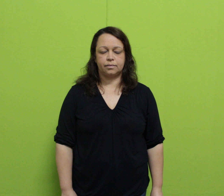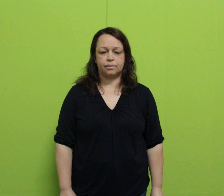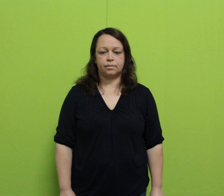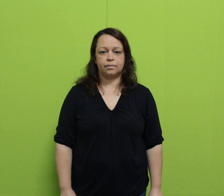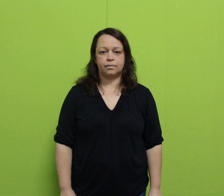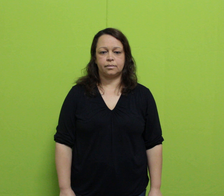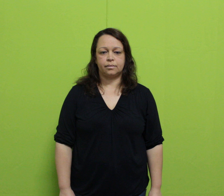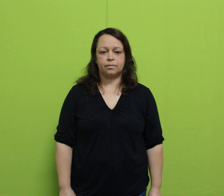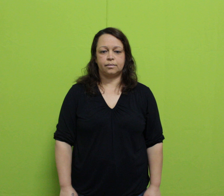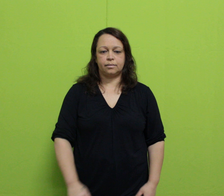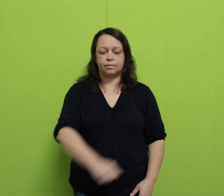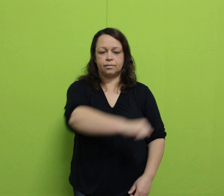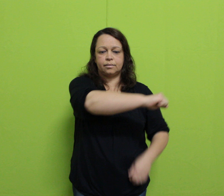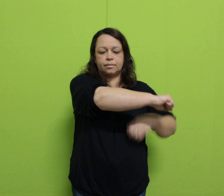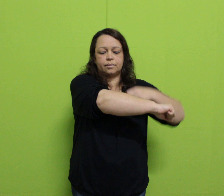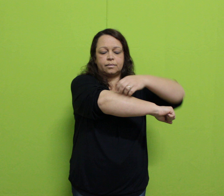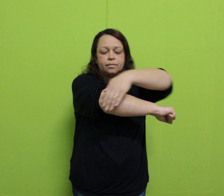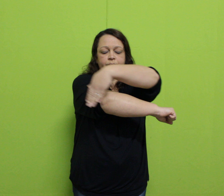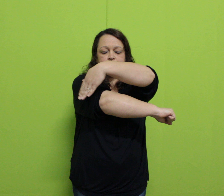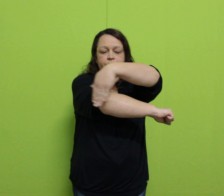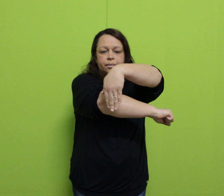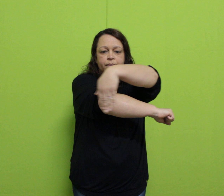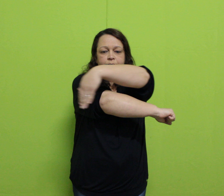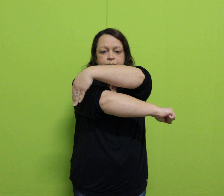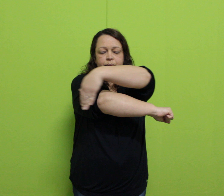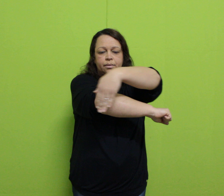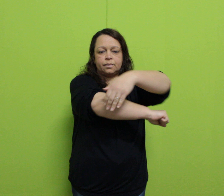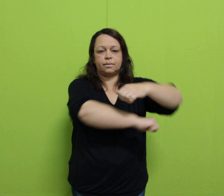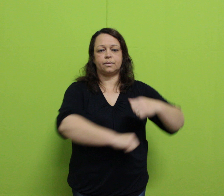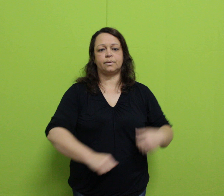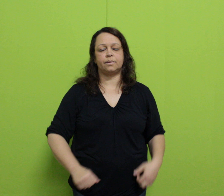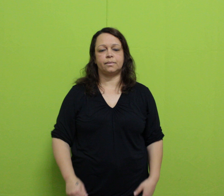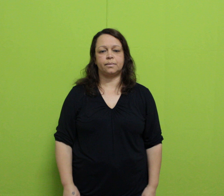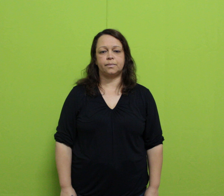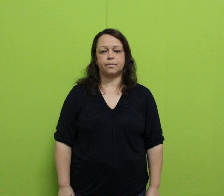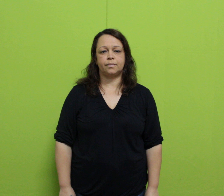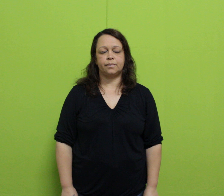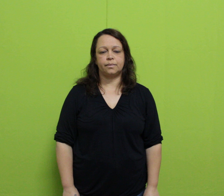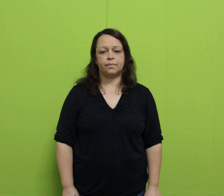esquina